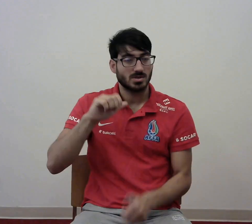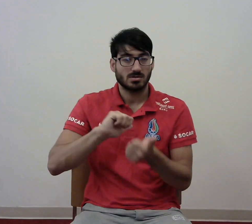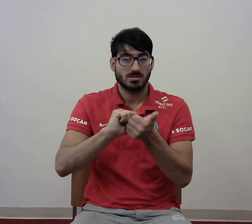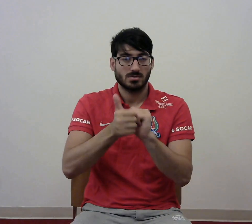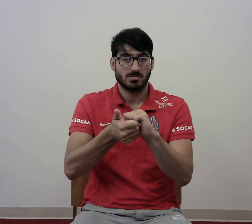dəyişmək